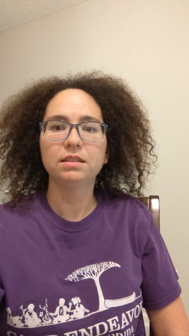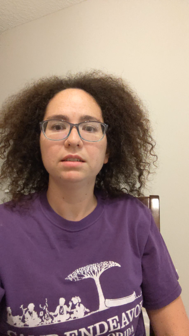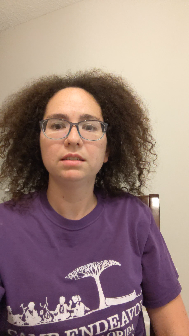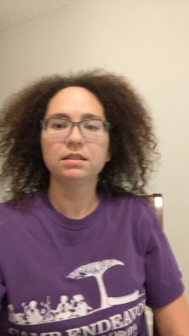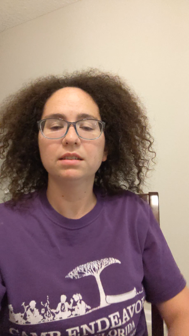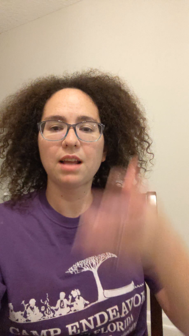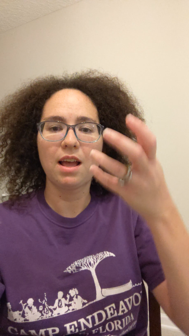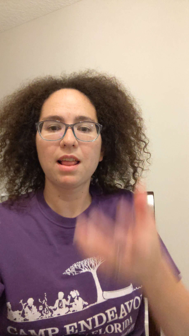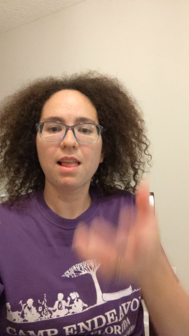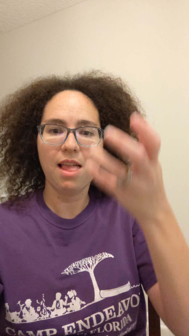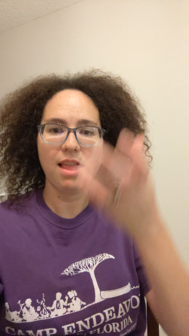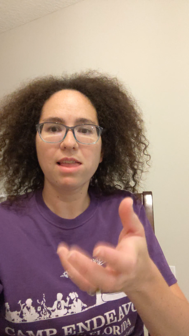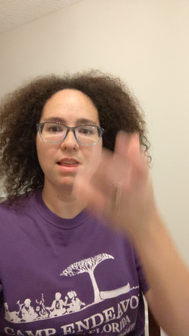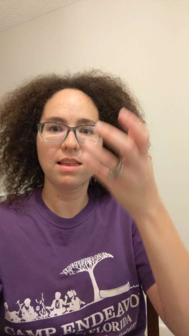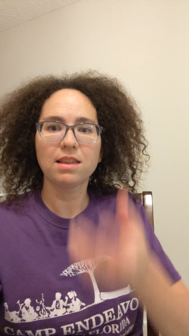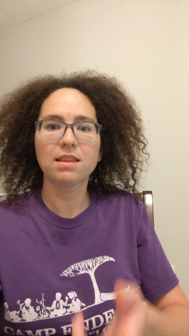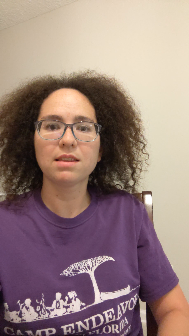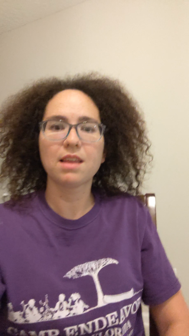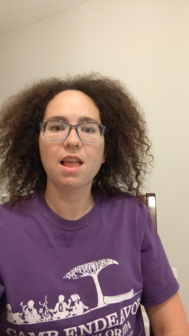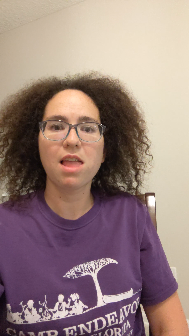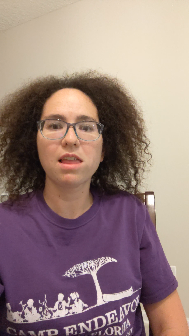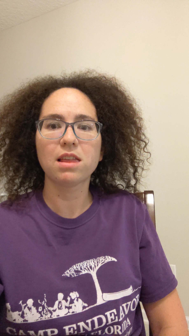heavy